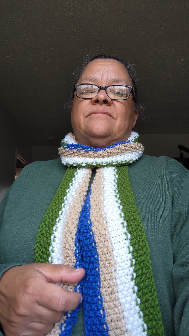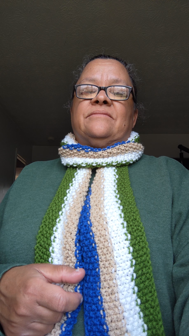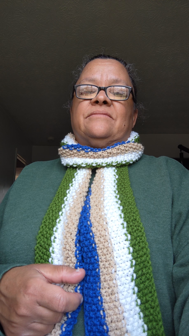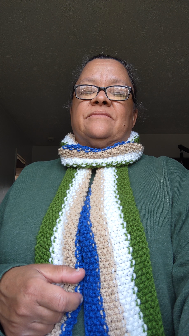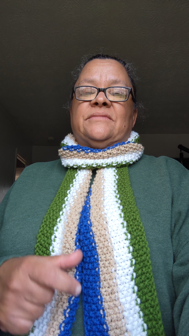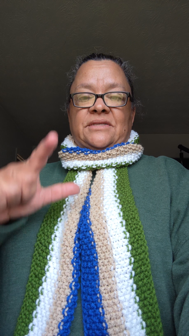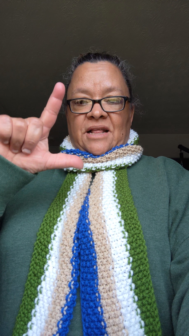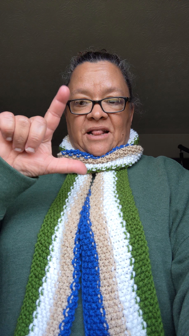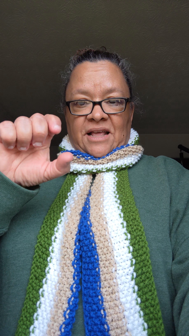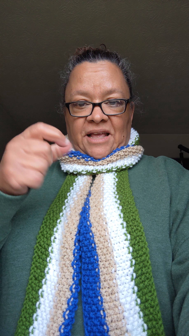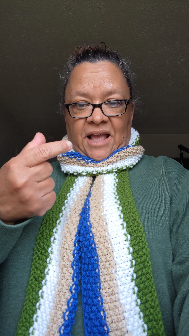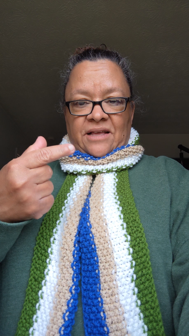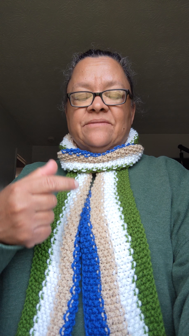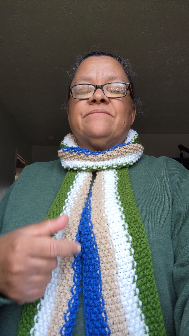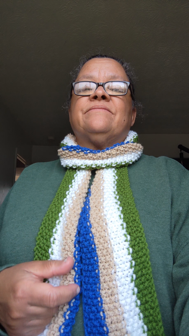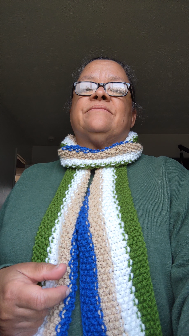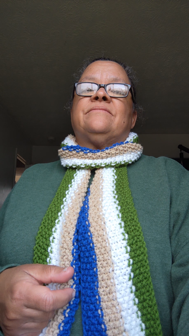leg